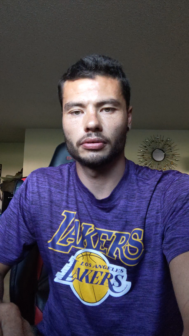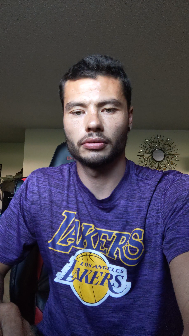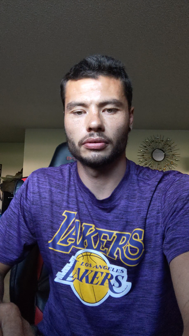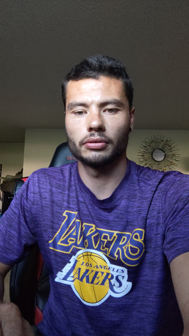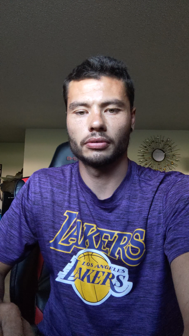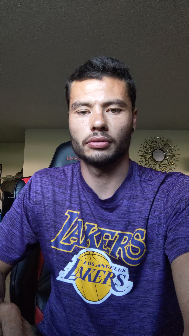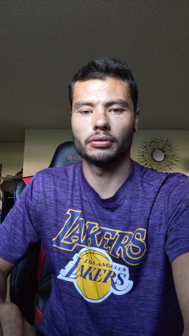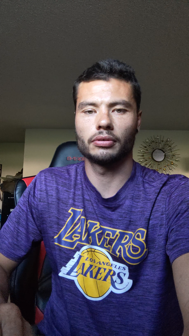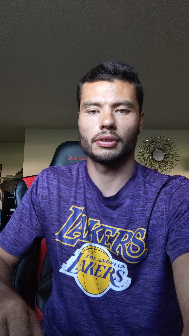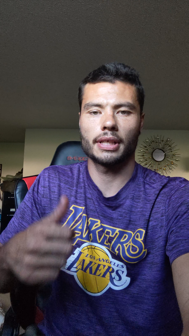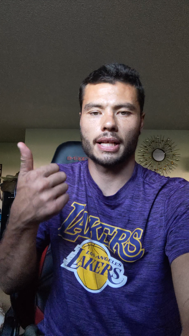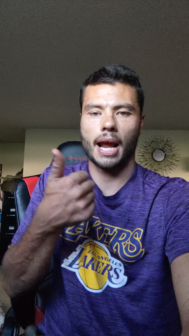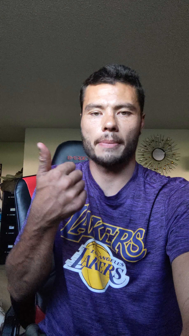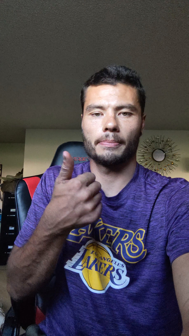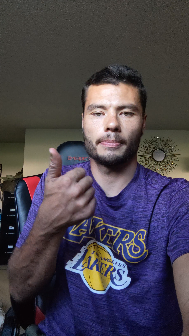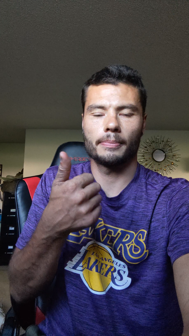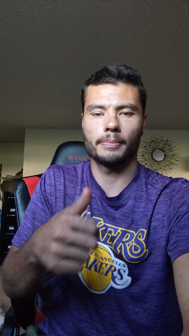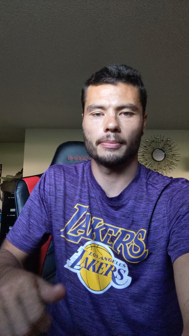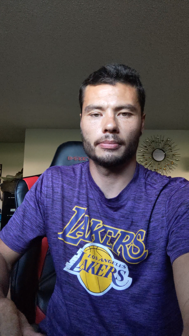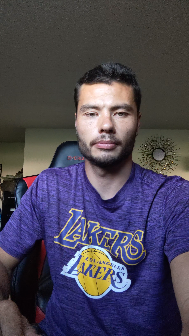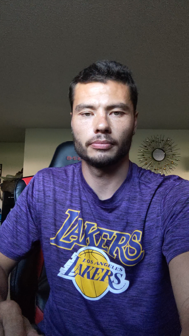game